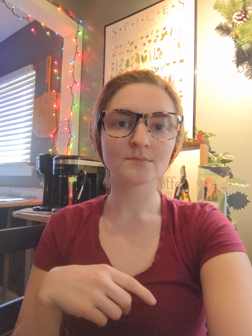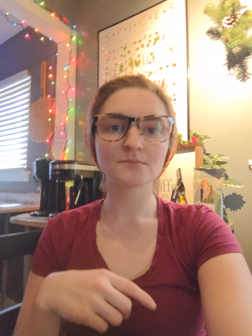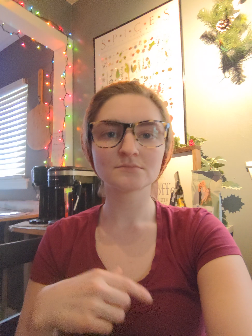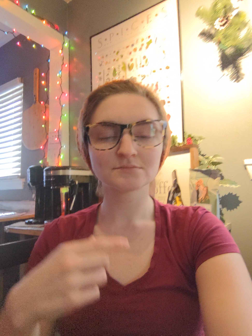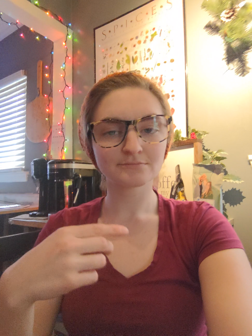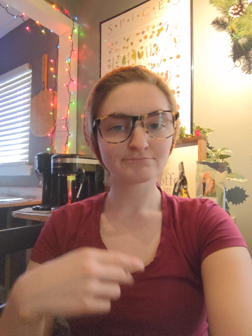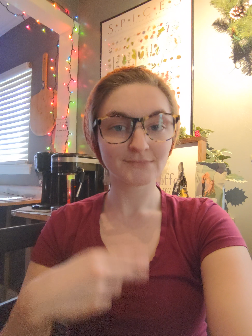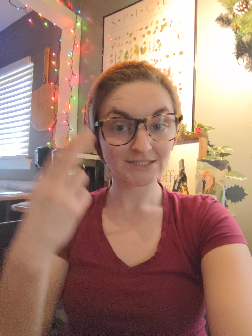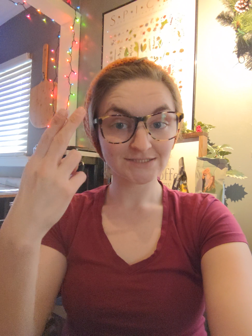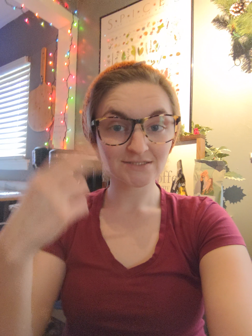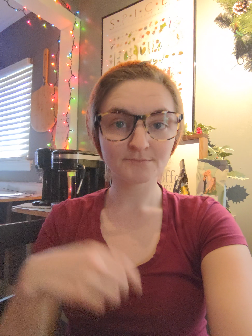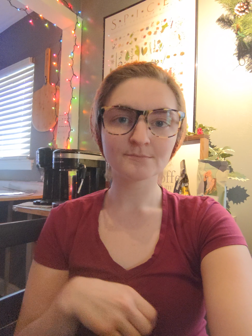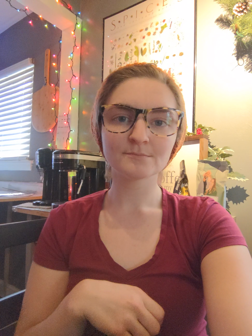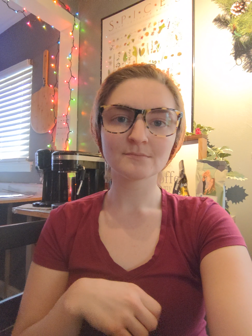high